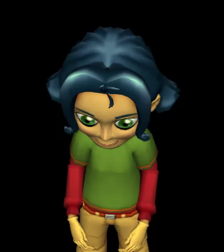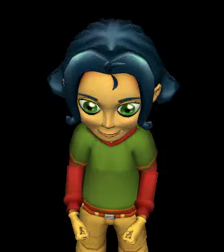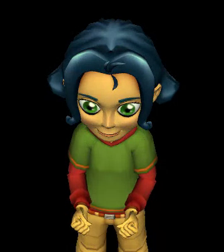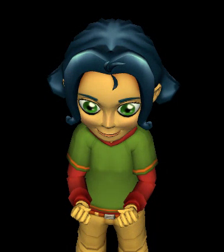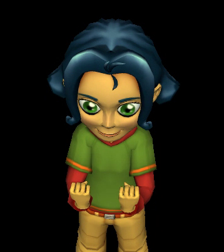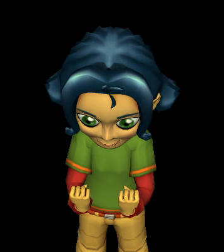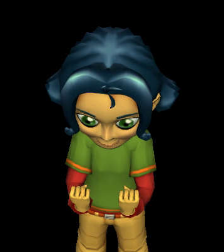قوي